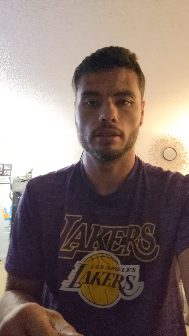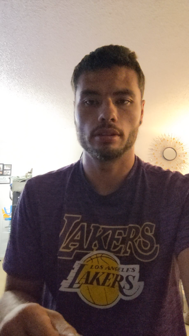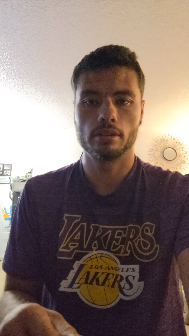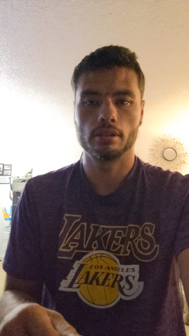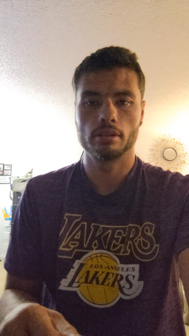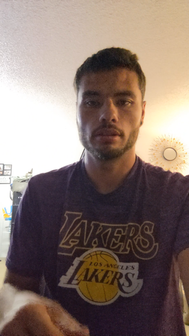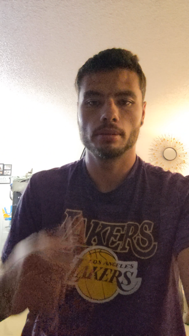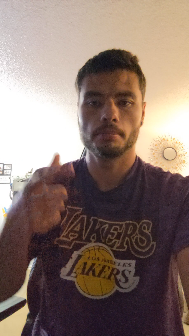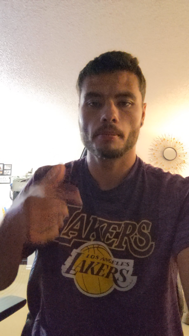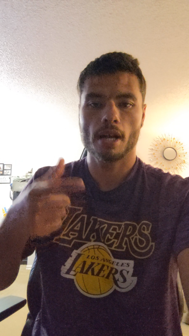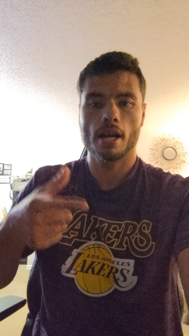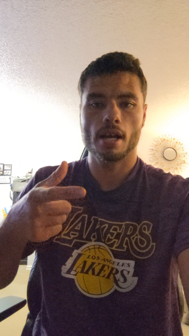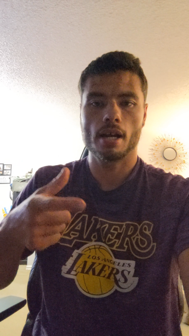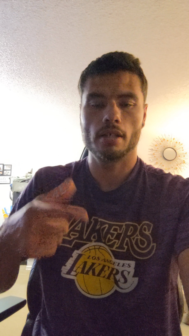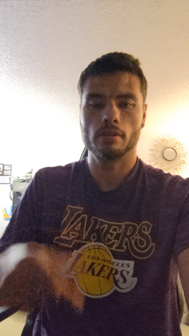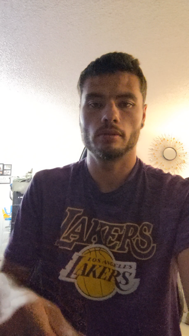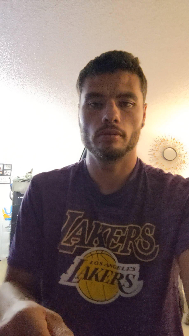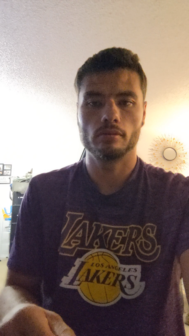plate